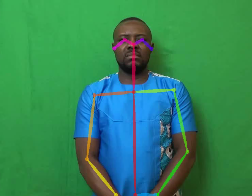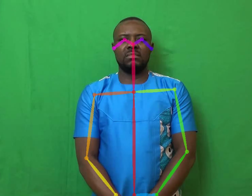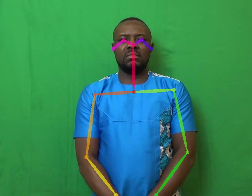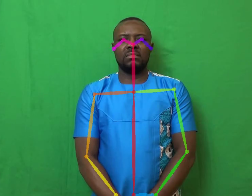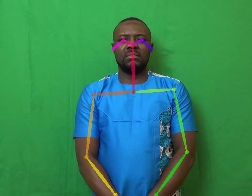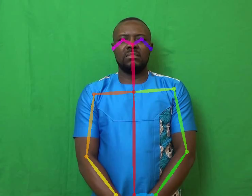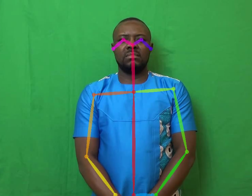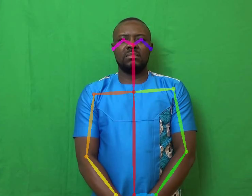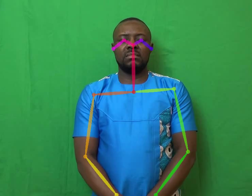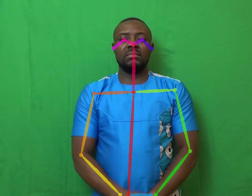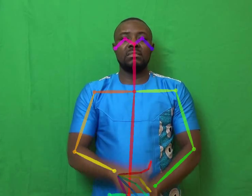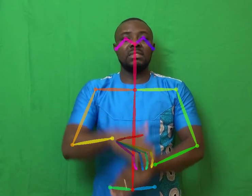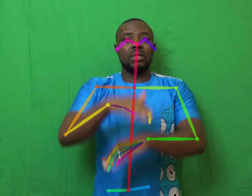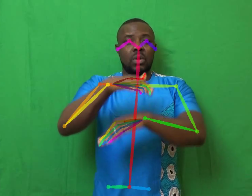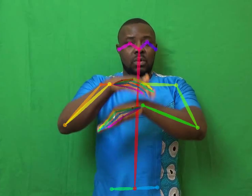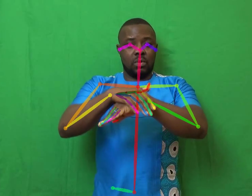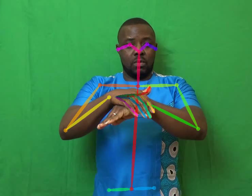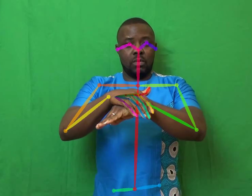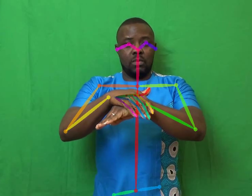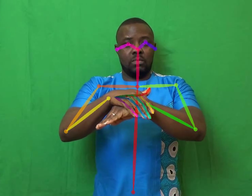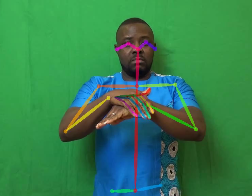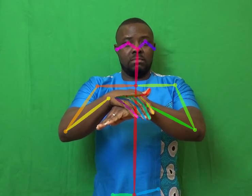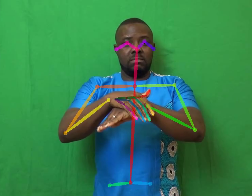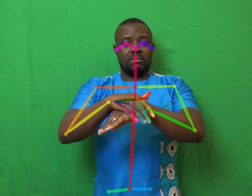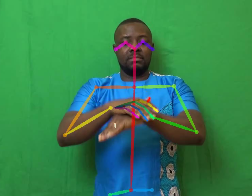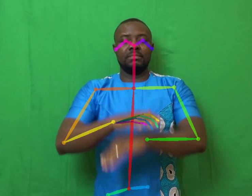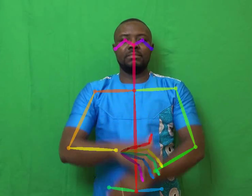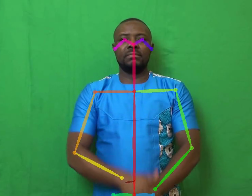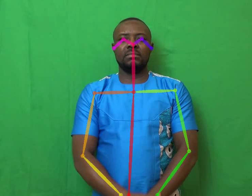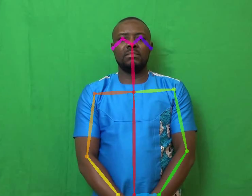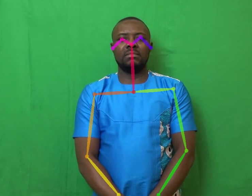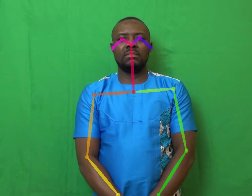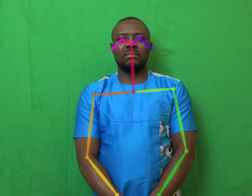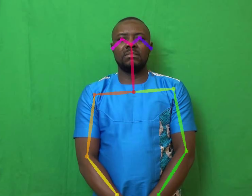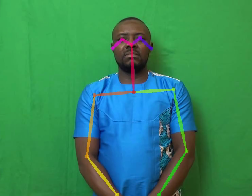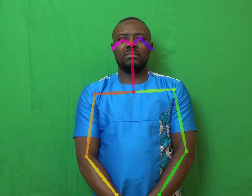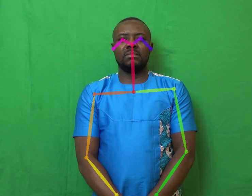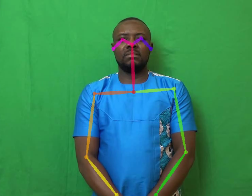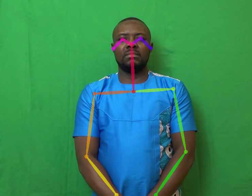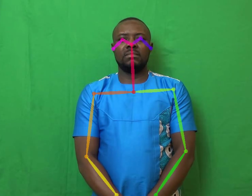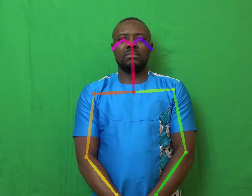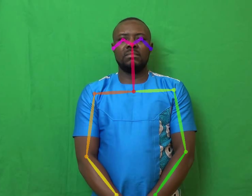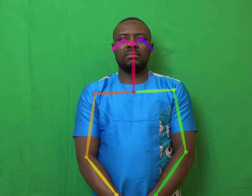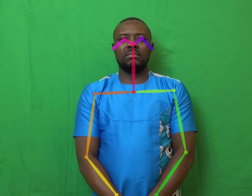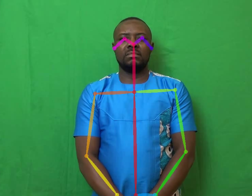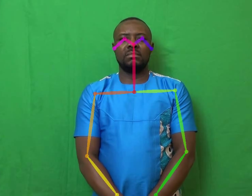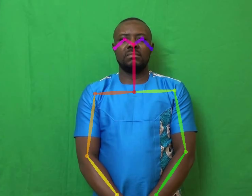on